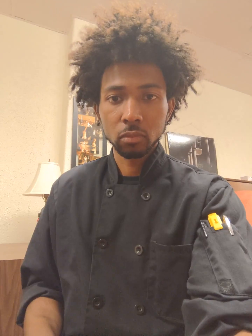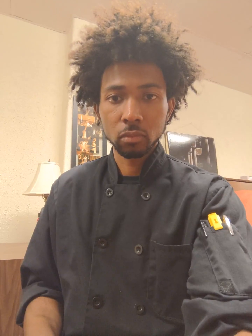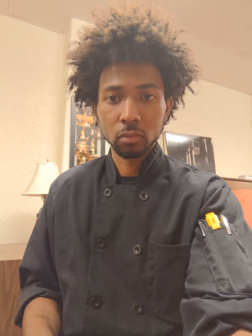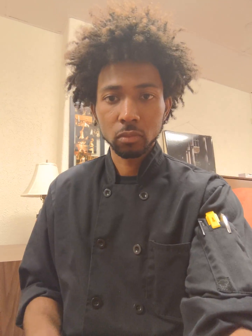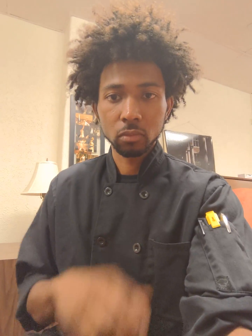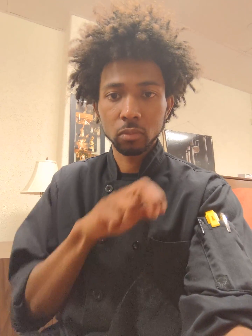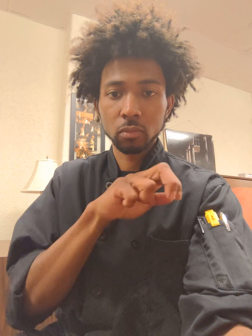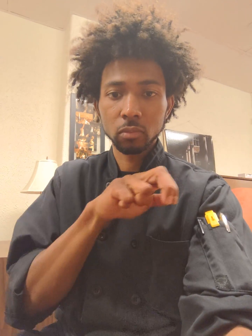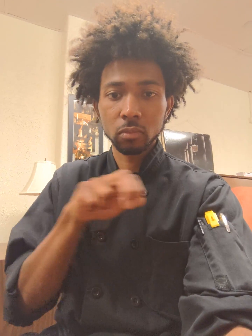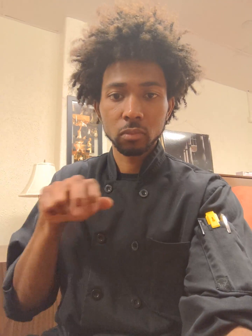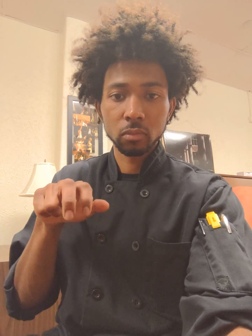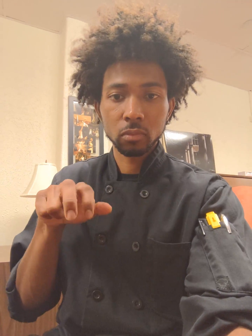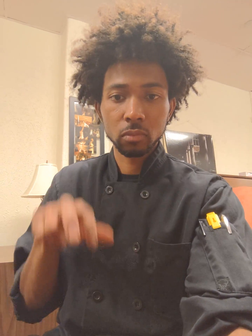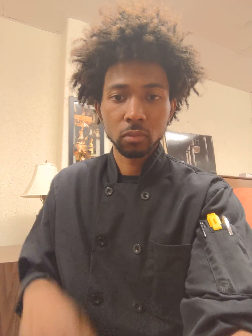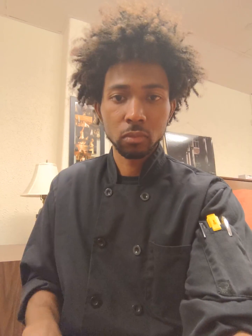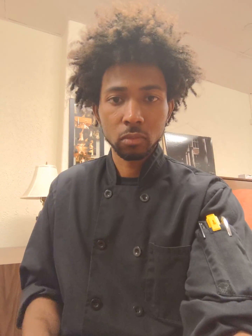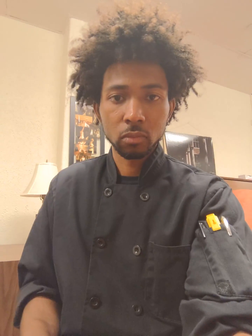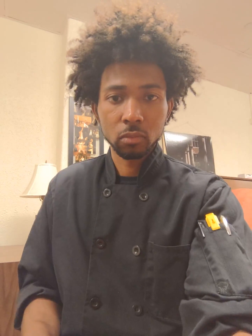porch